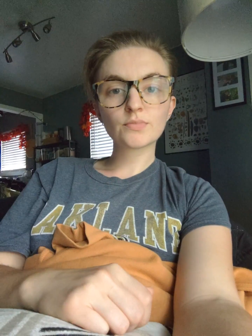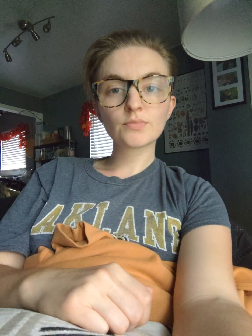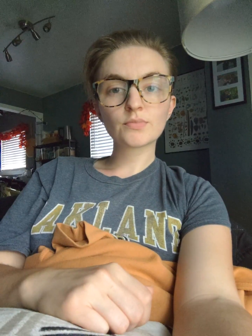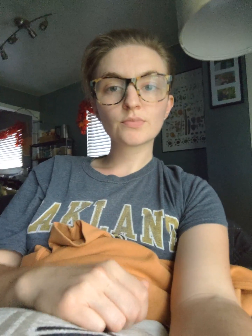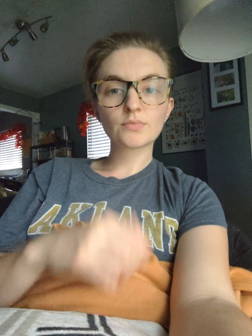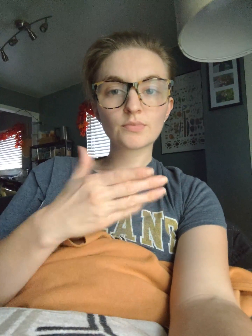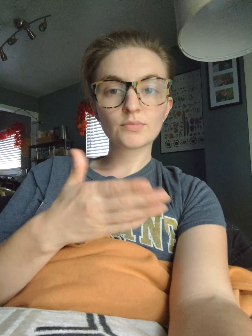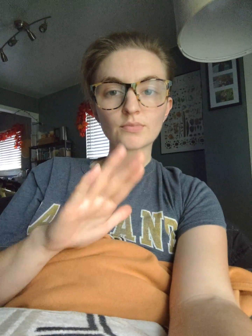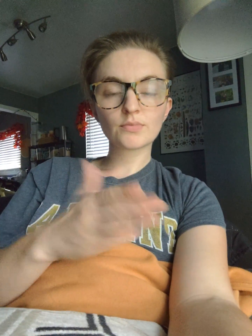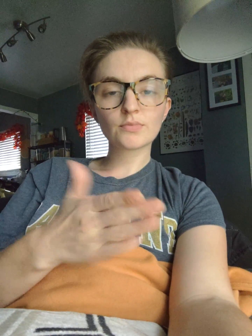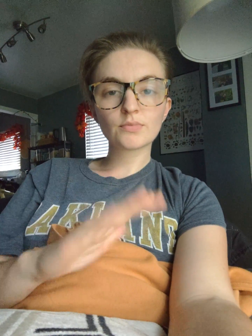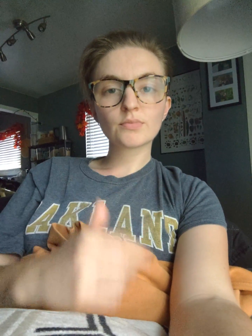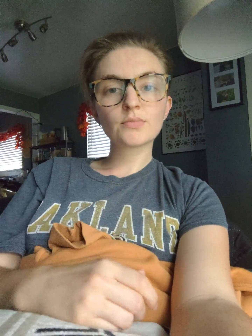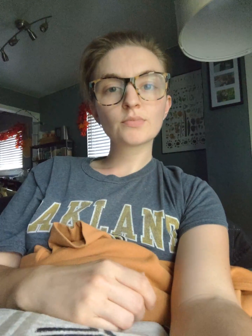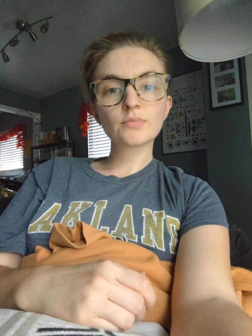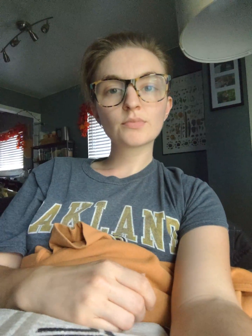kitchen